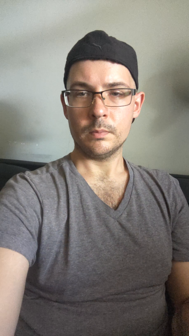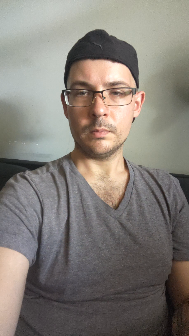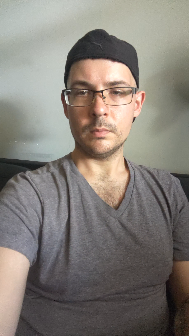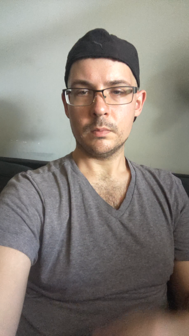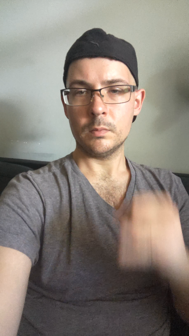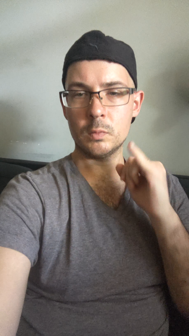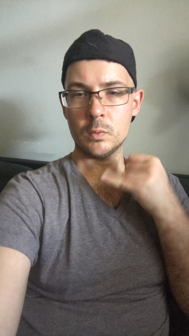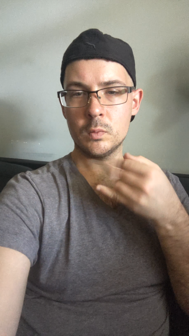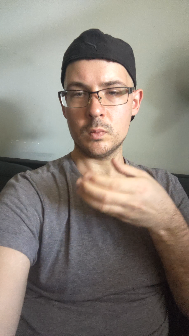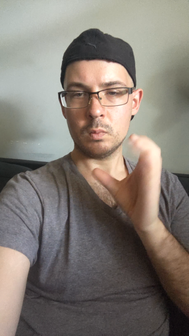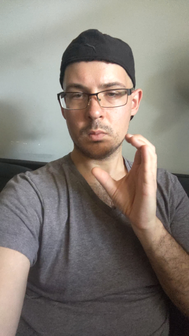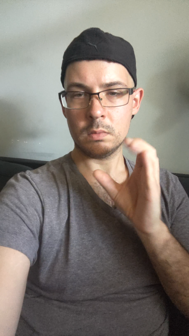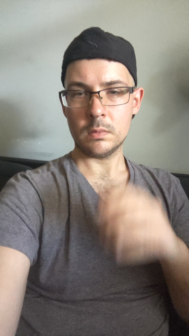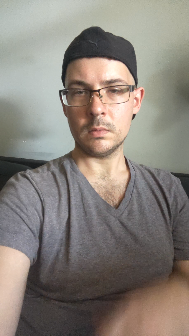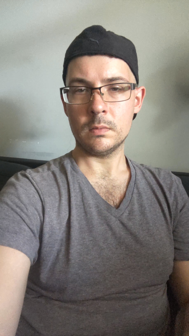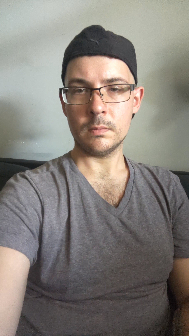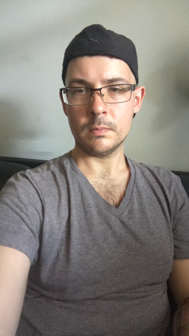juice